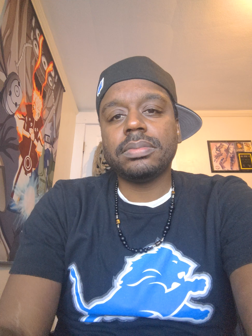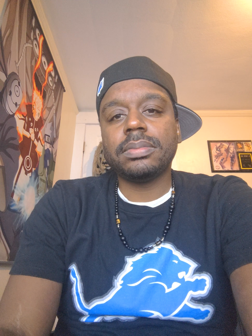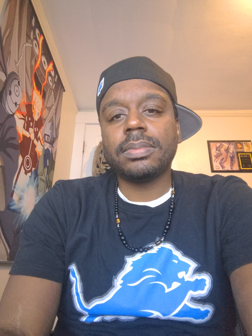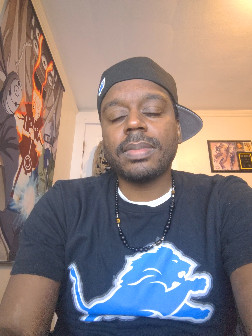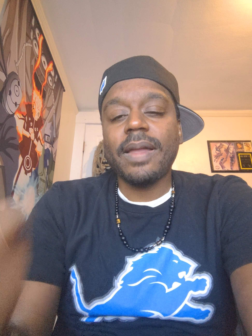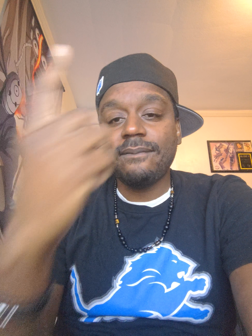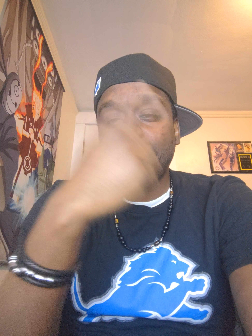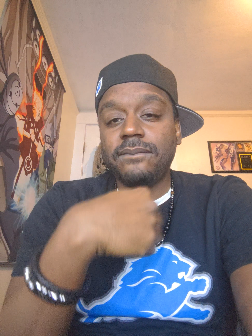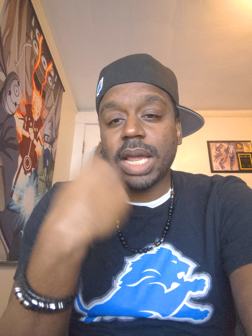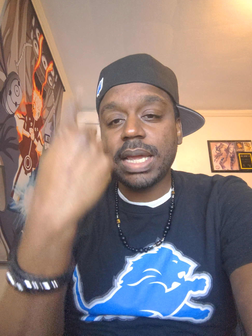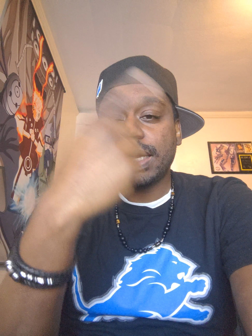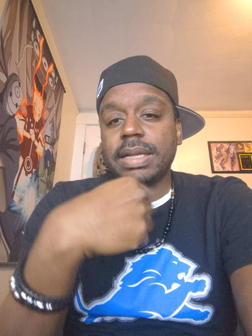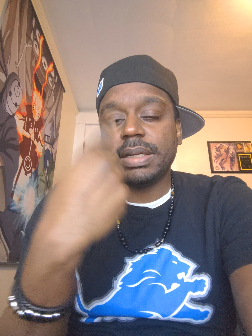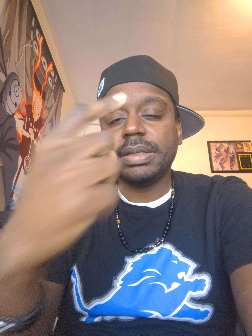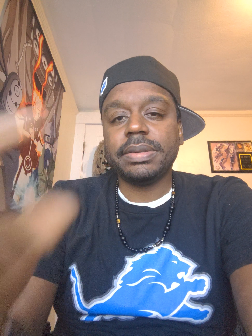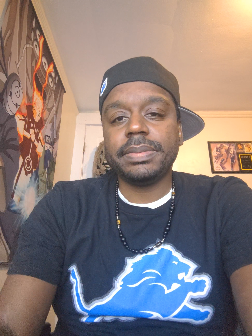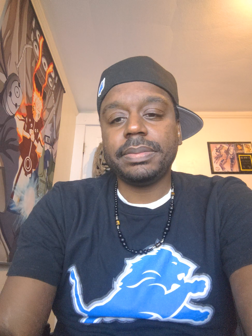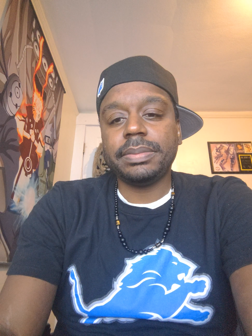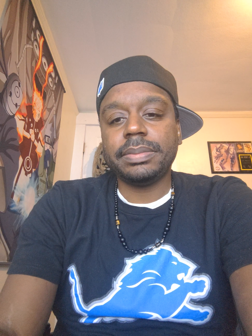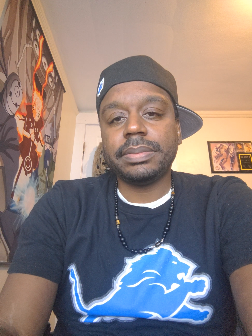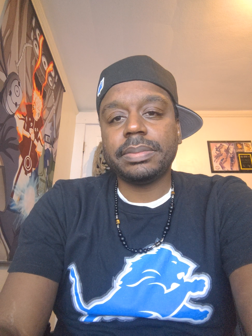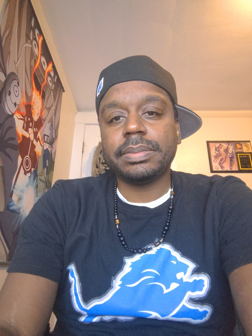face